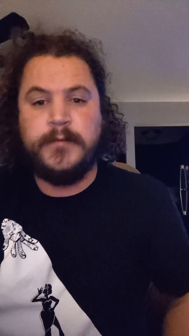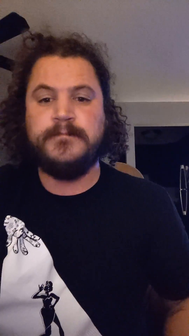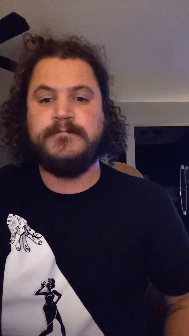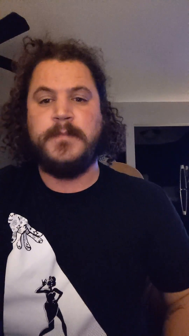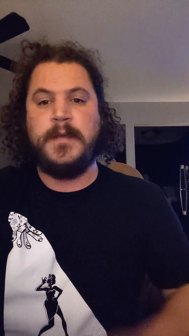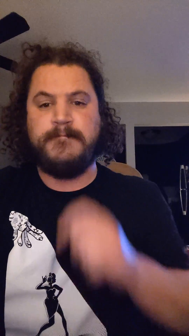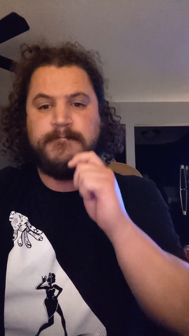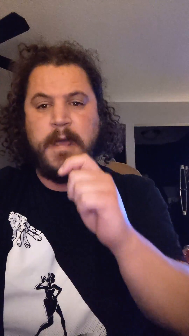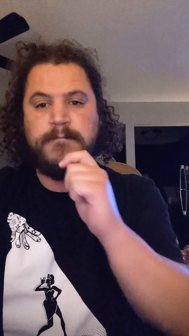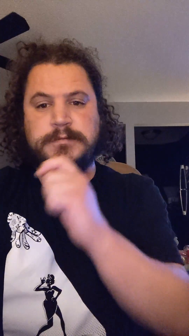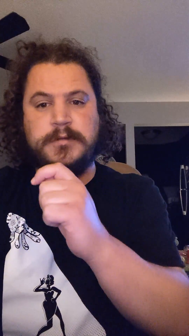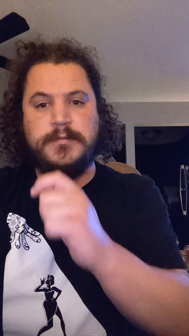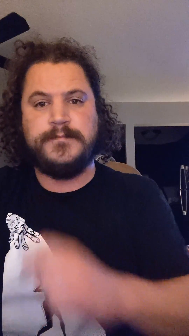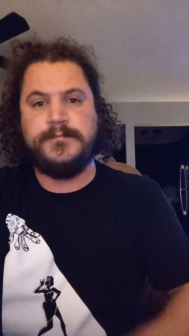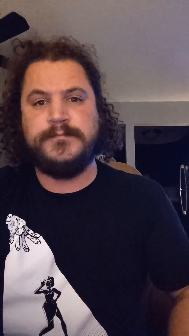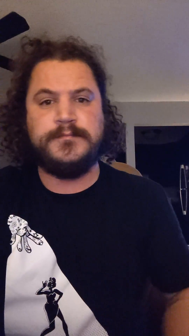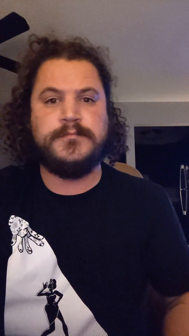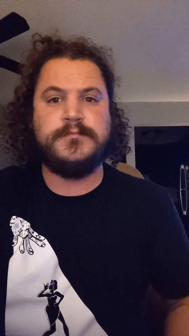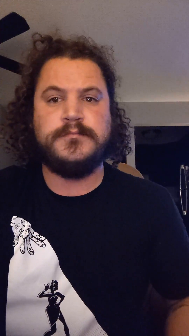popsicle